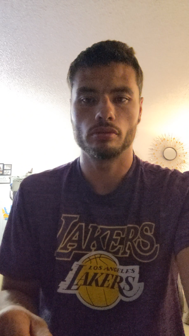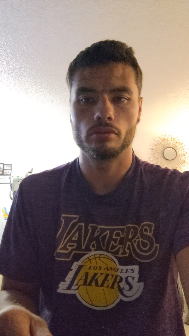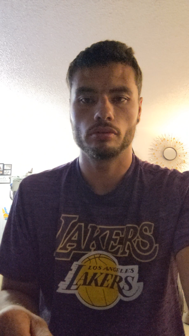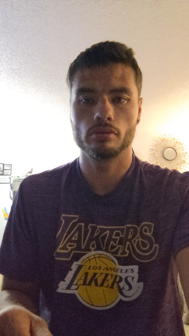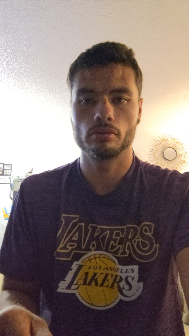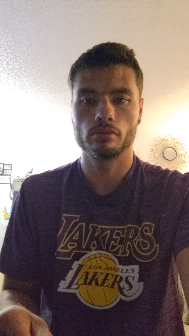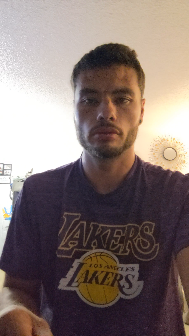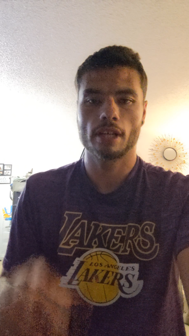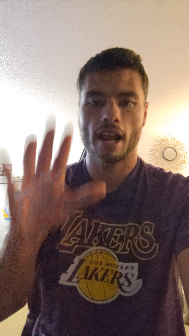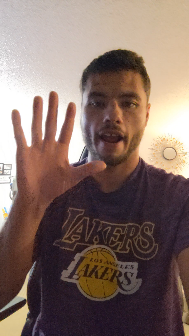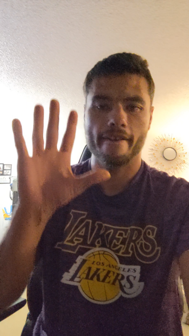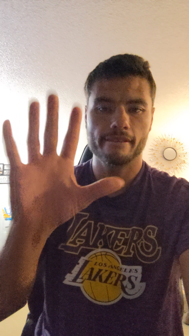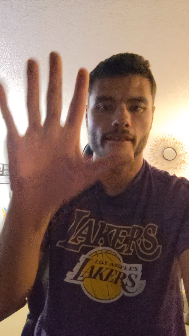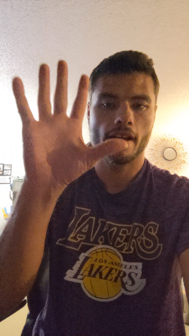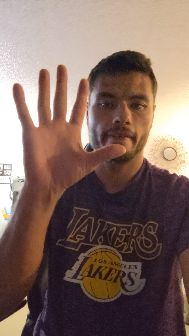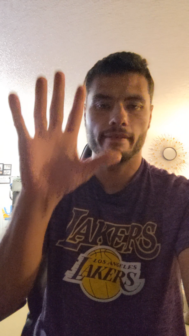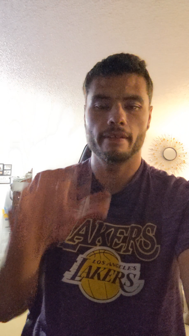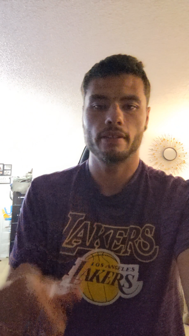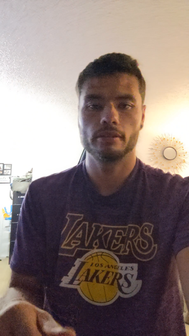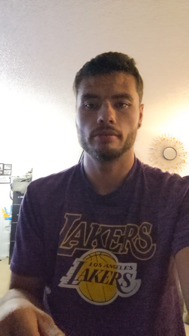give me five